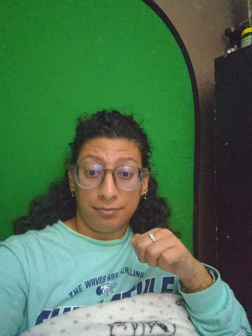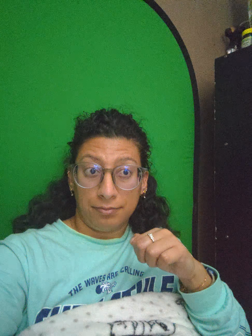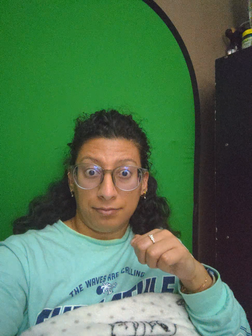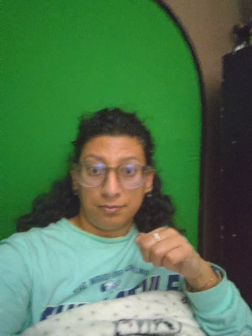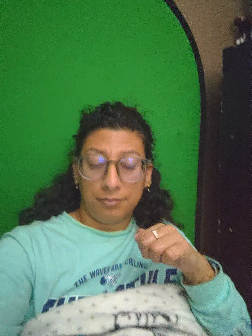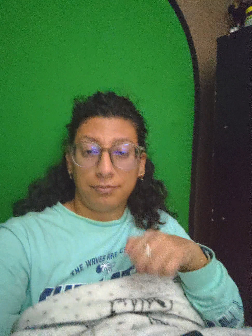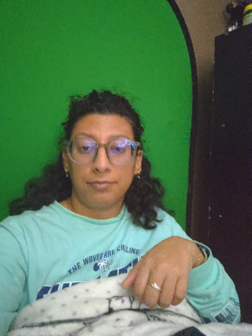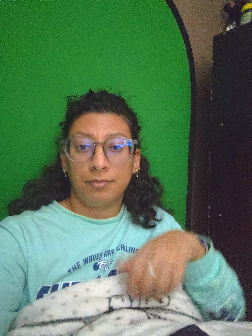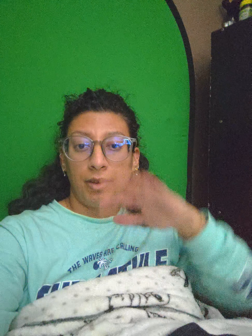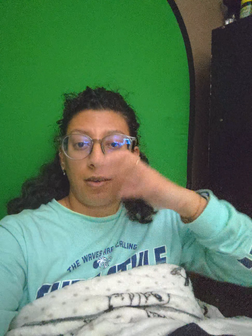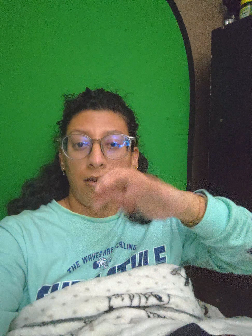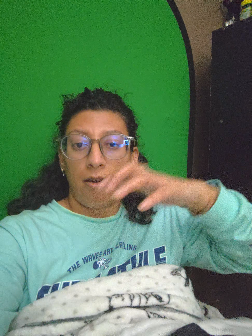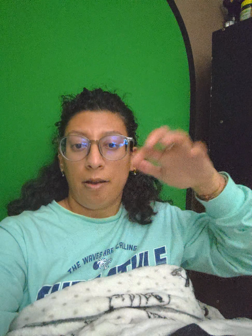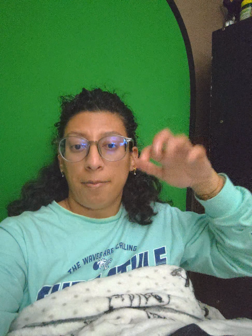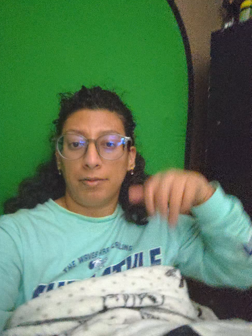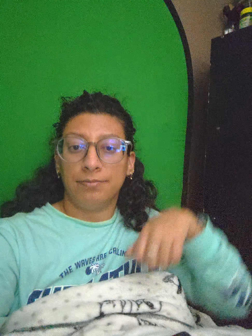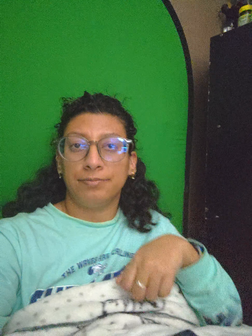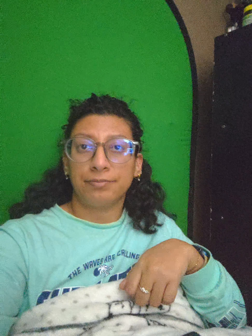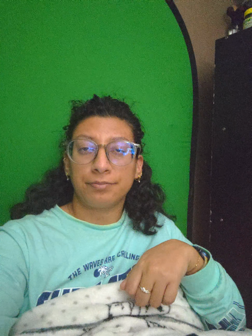helicopter